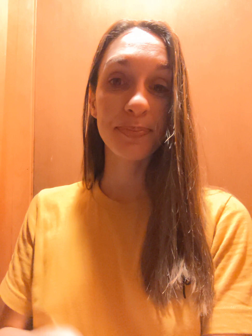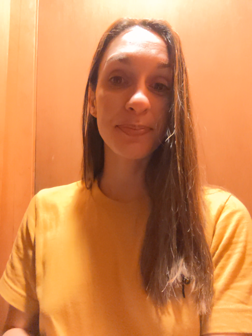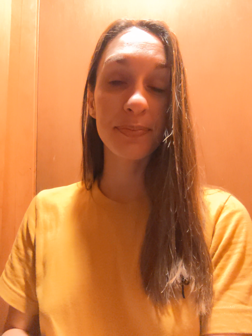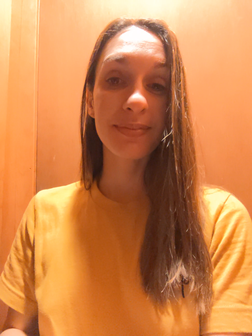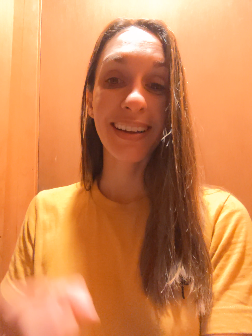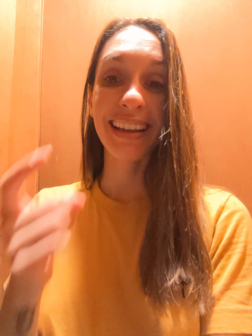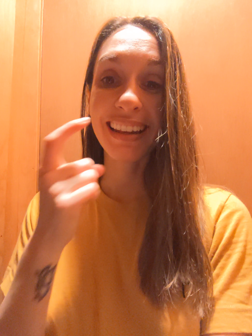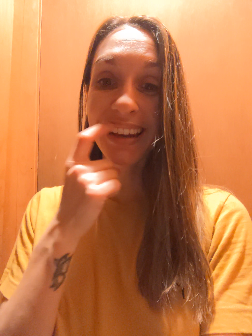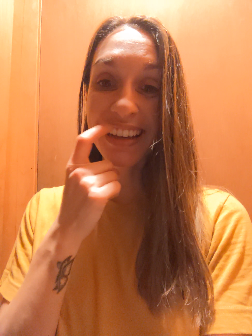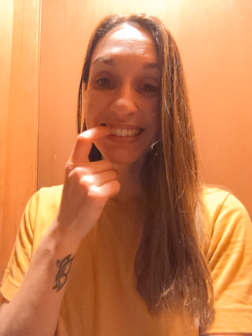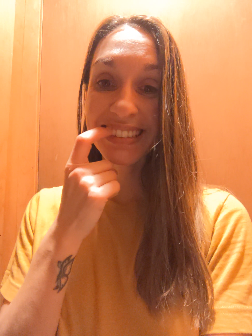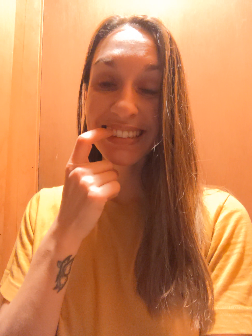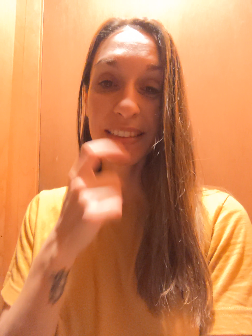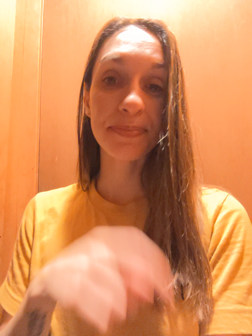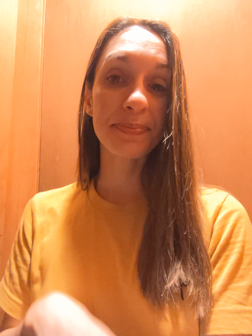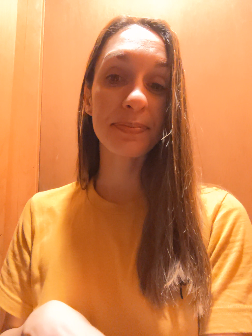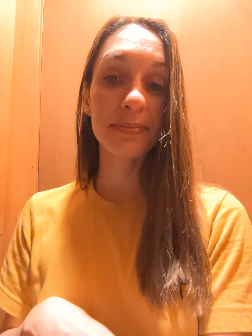window